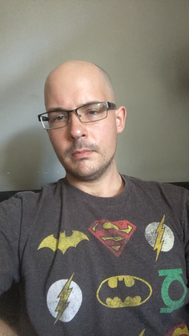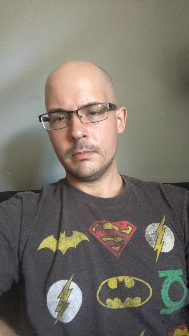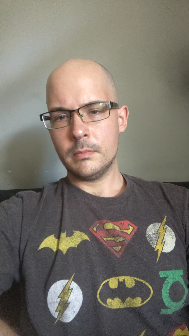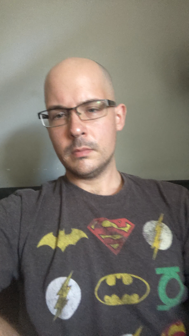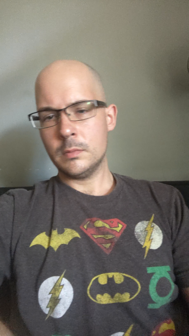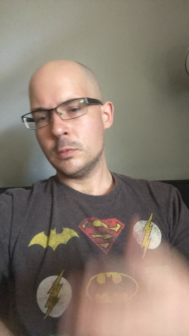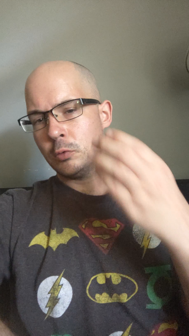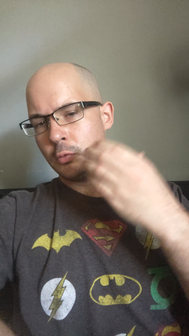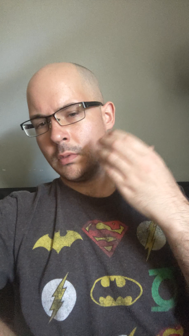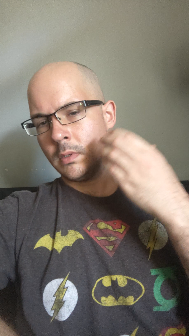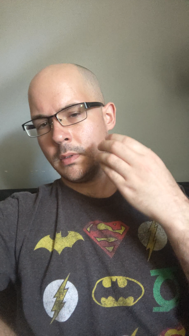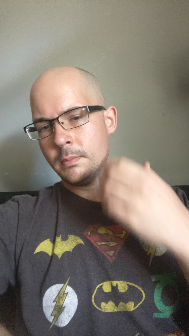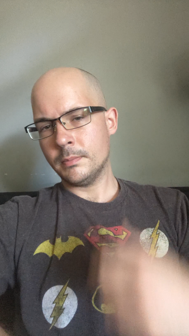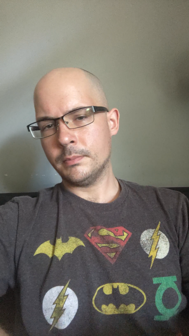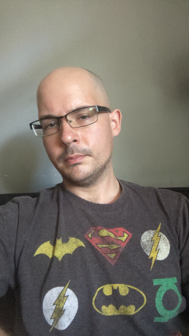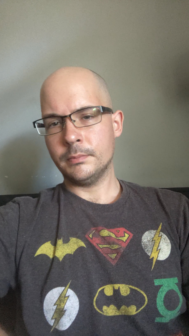shake